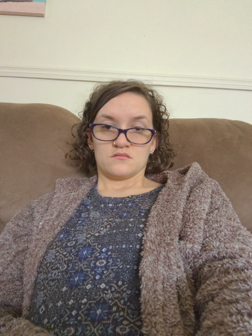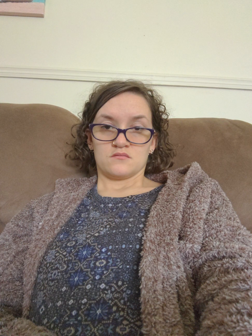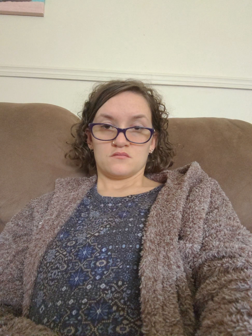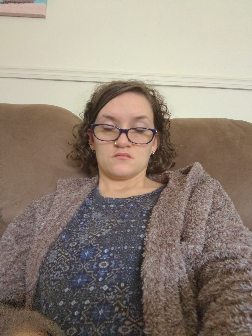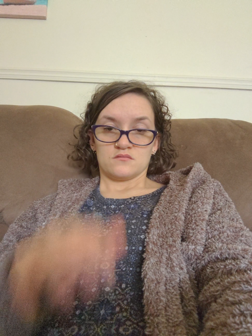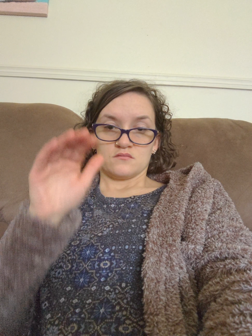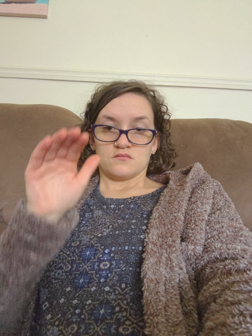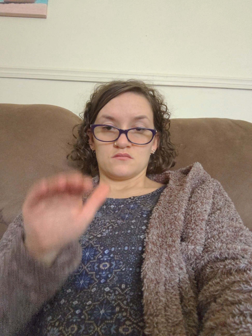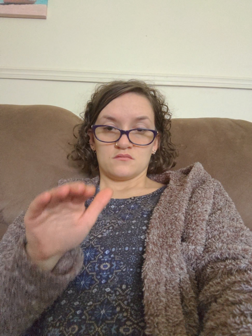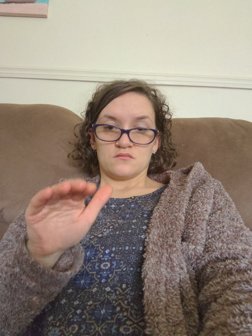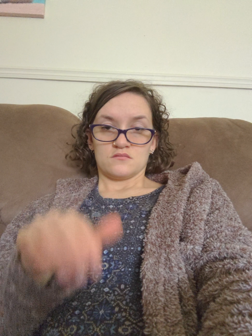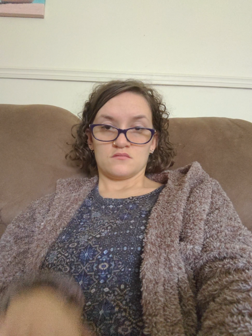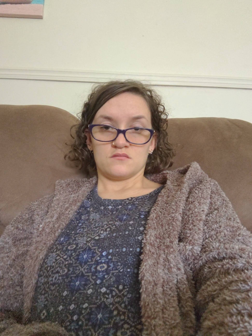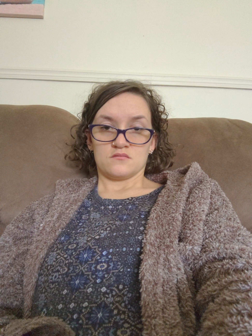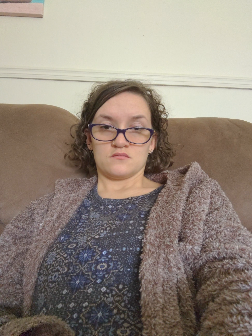child